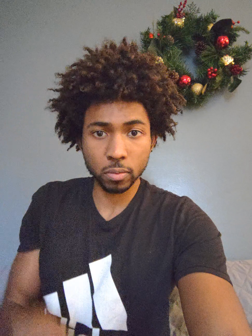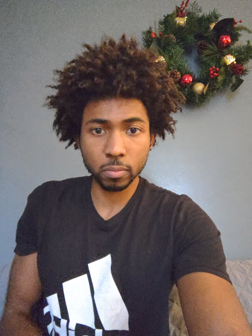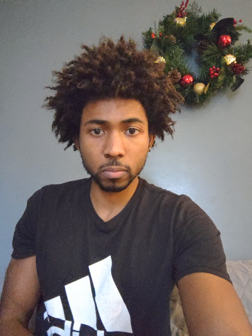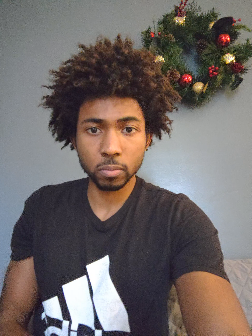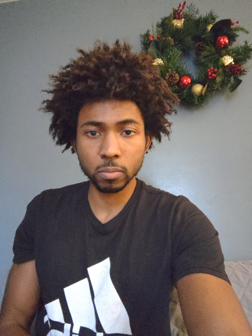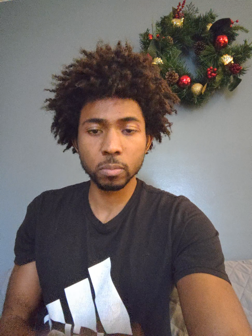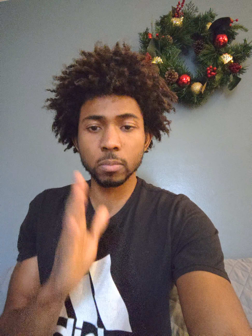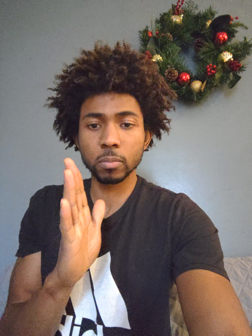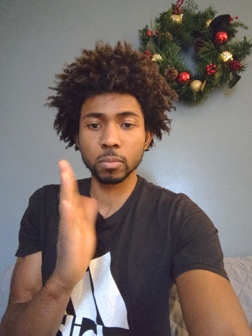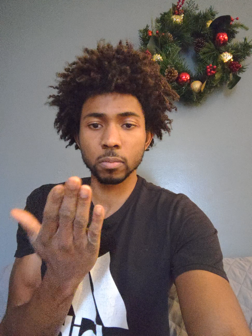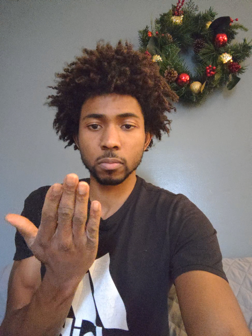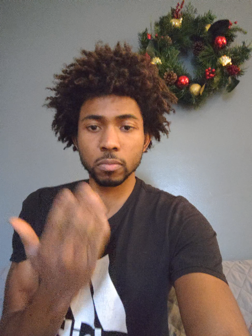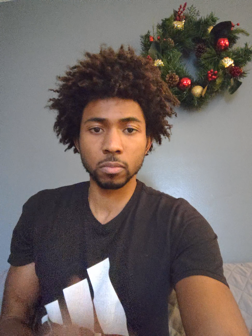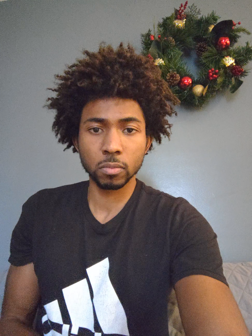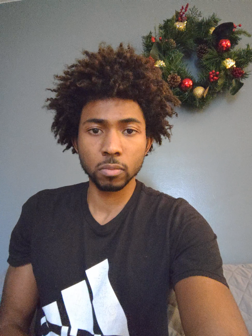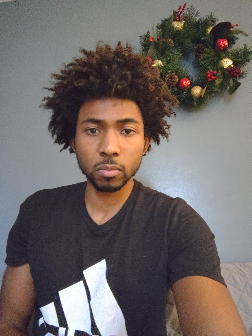book